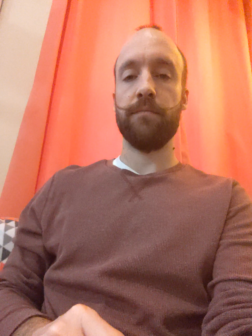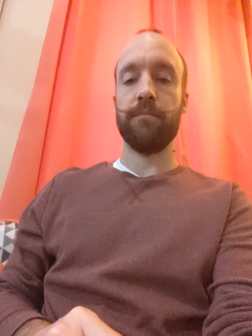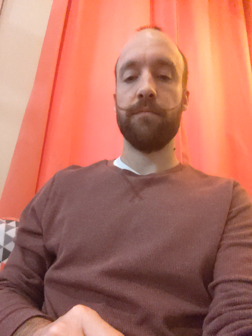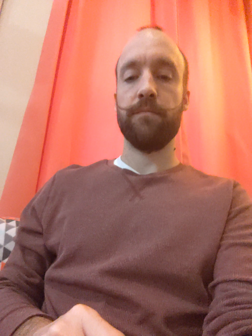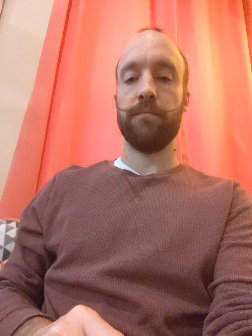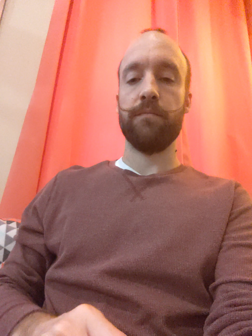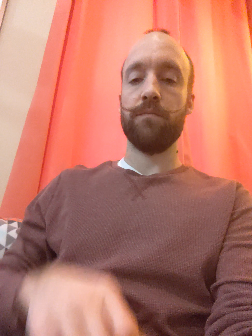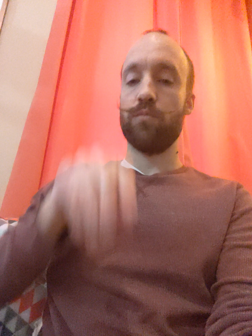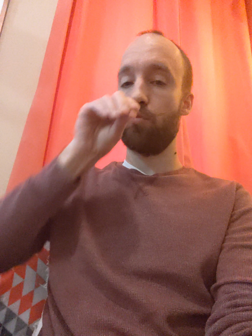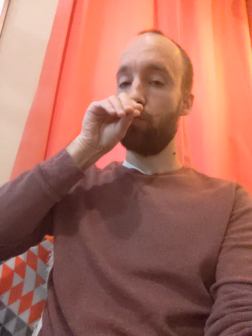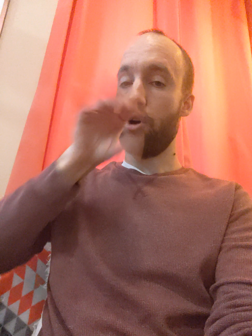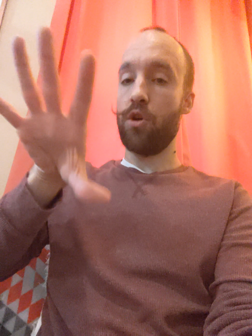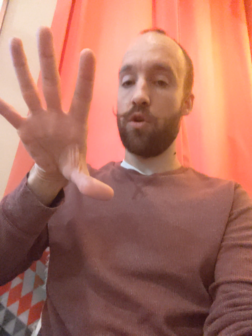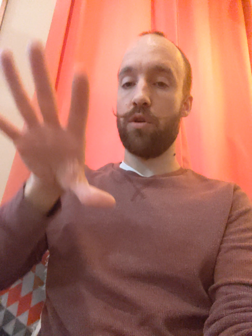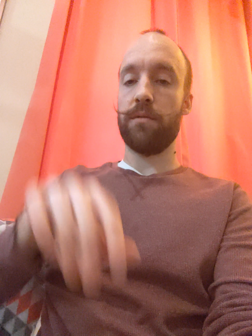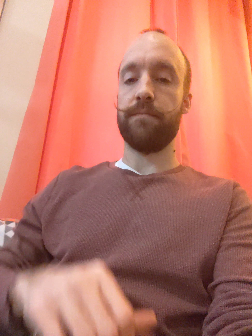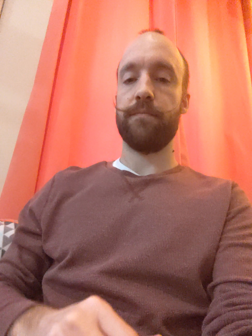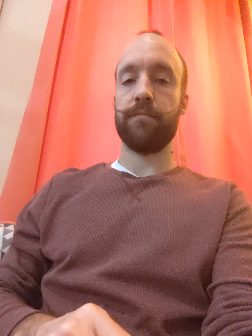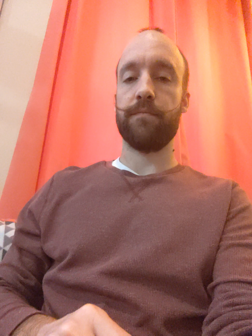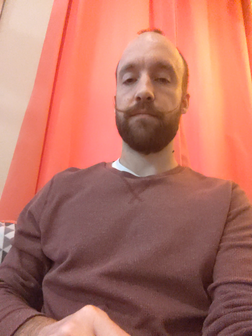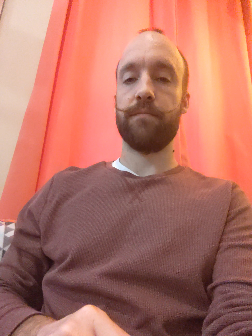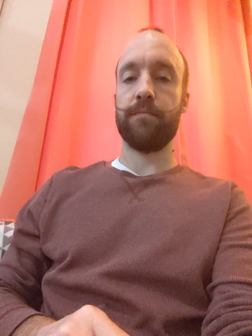blow